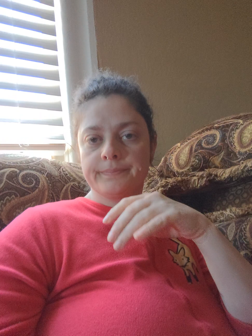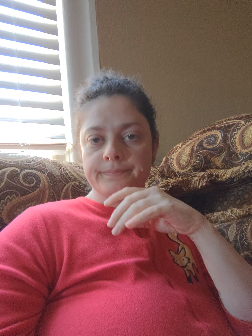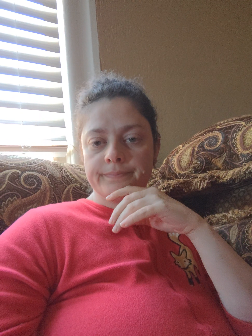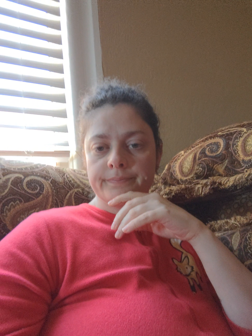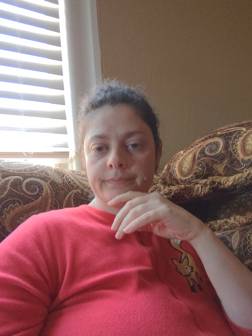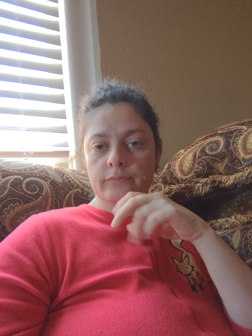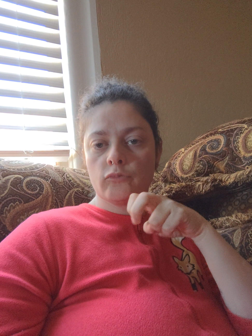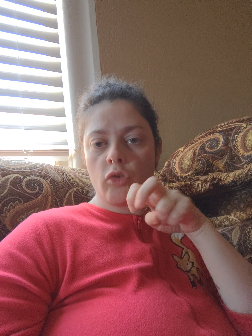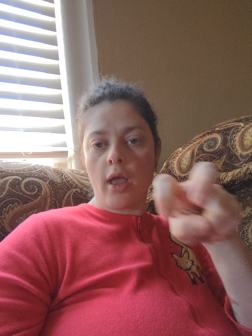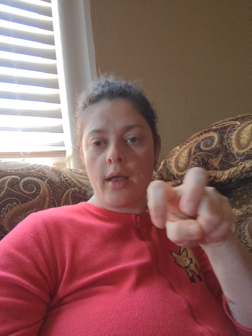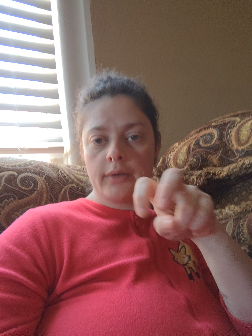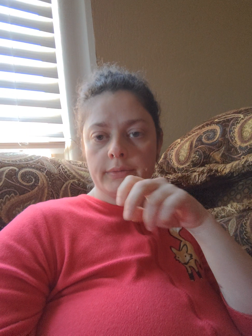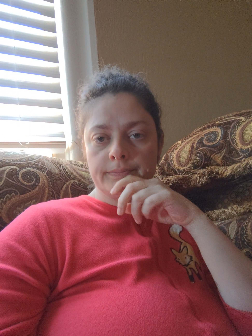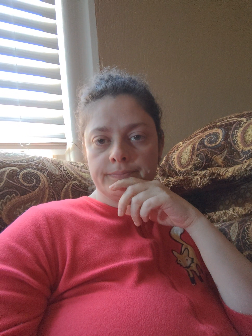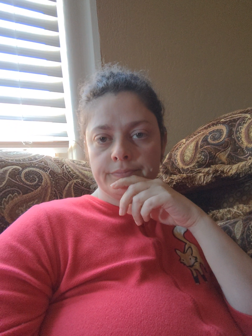ride